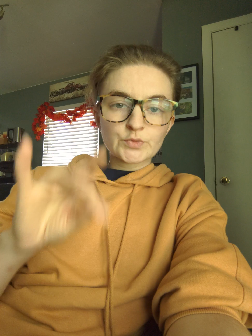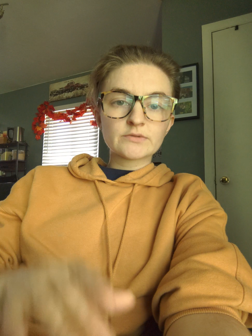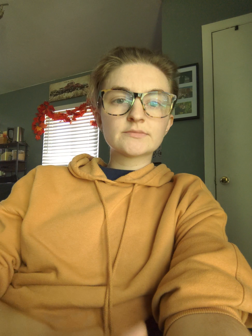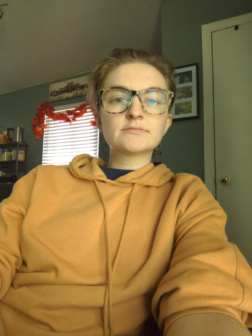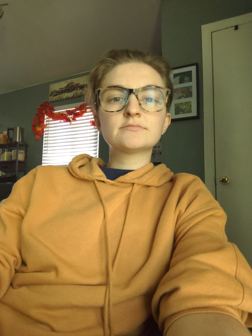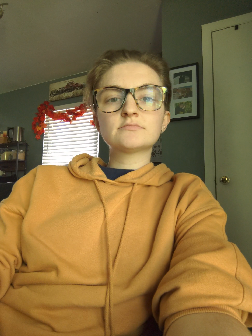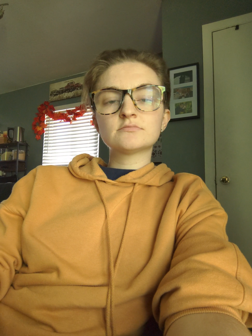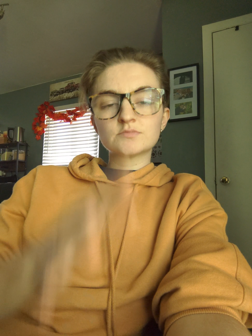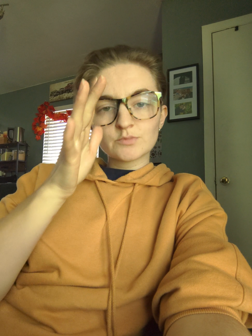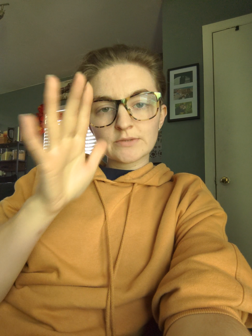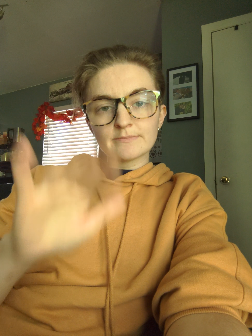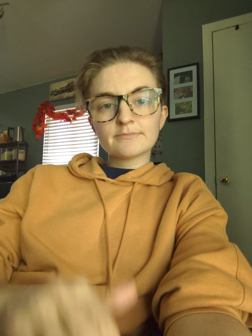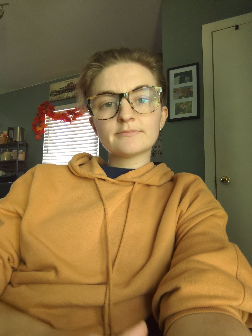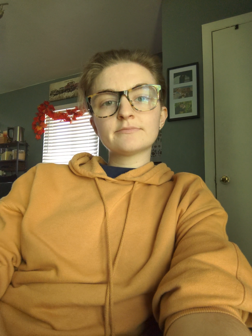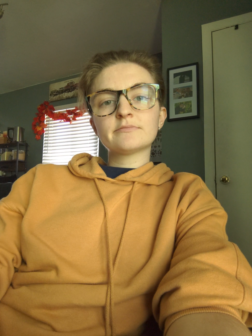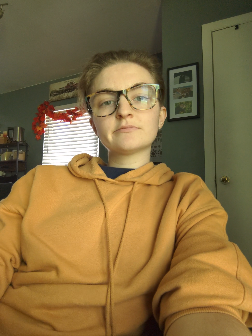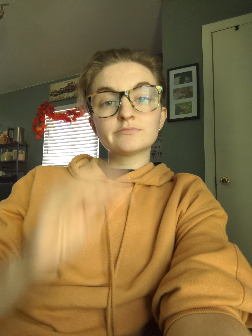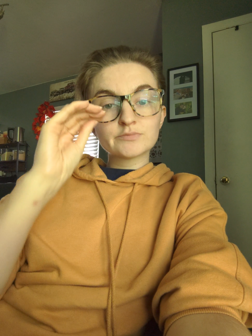deer